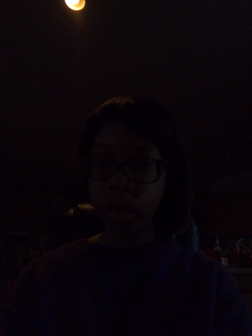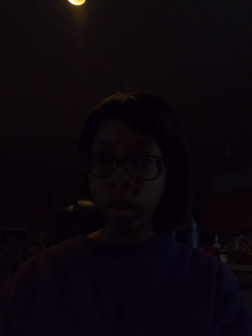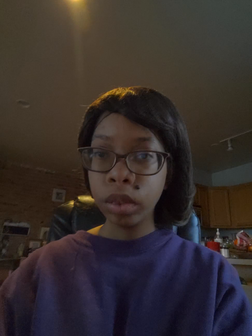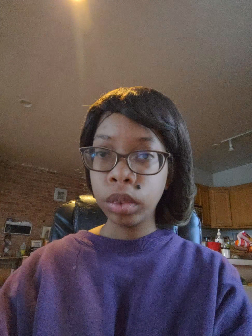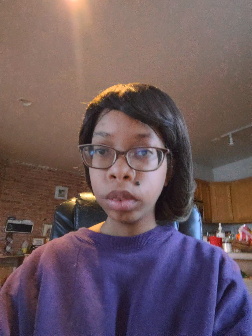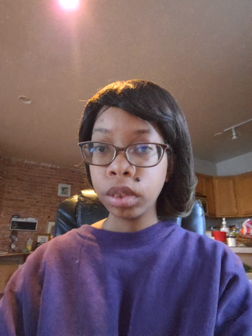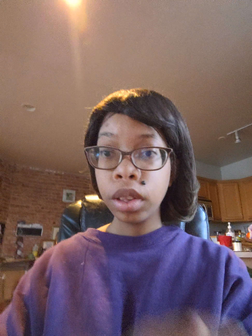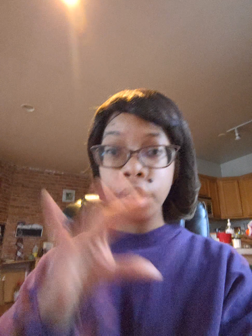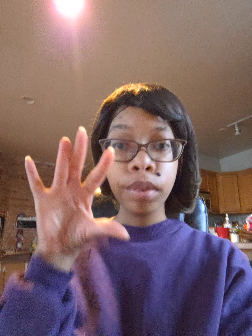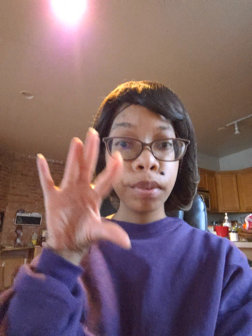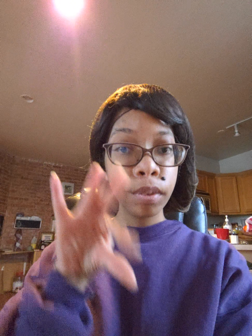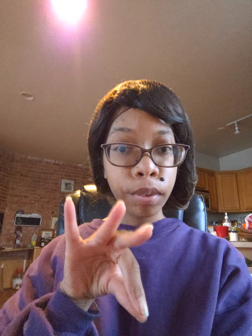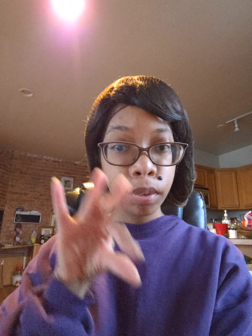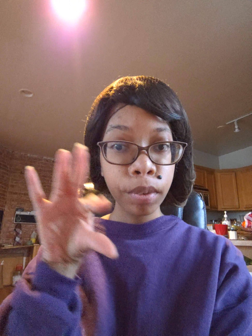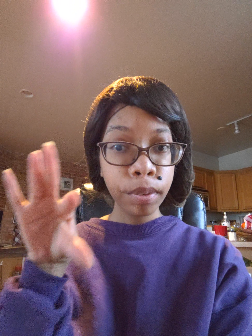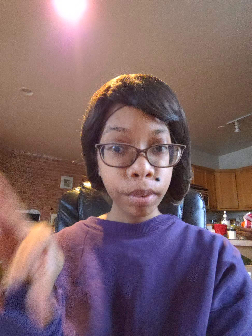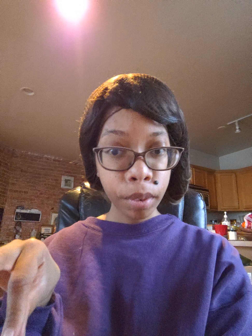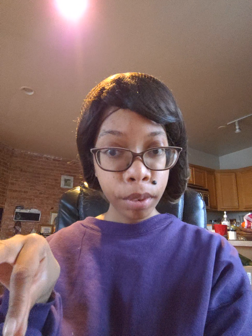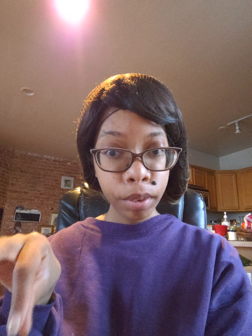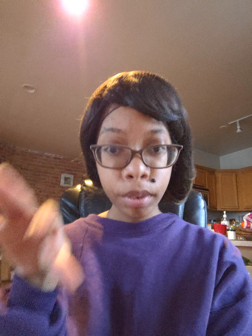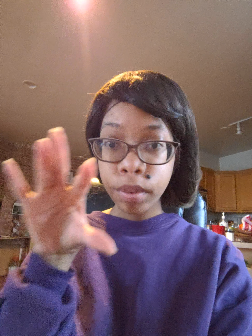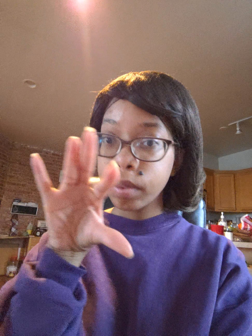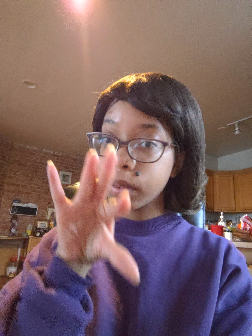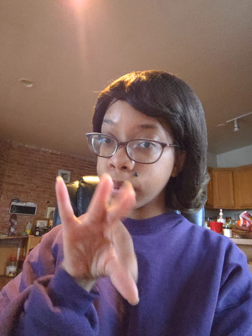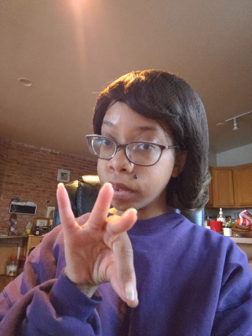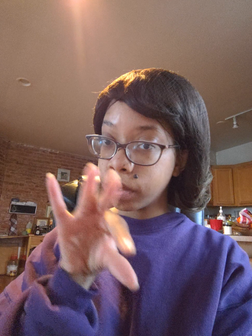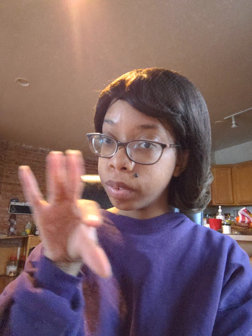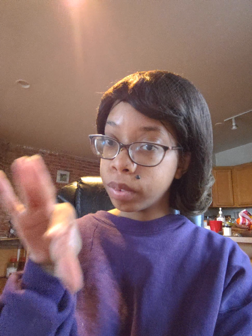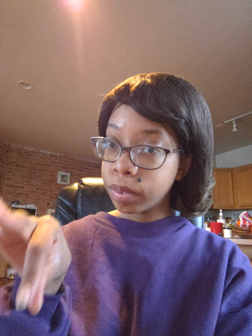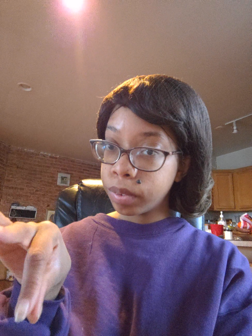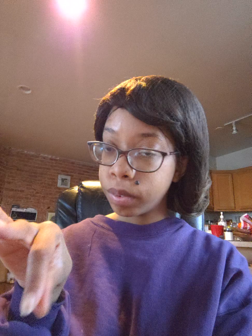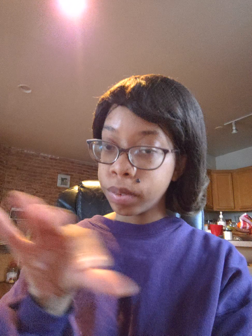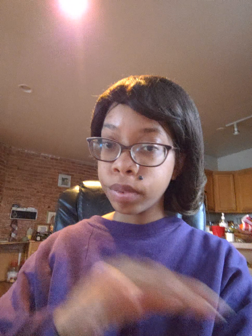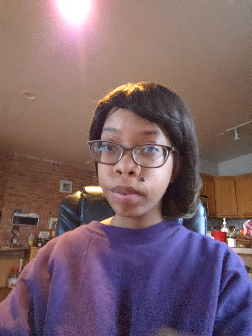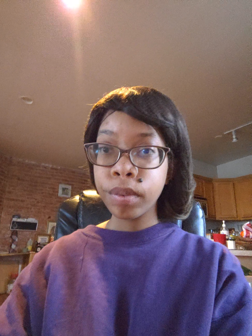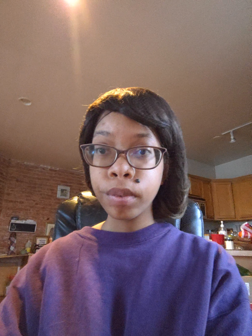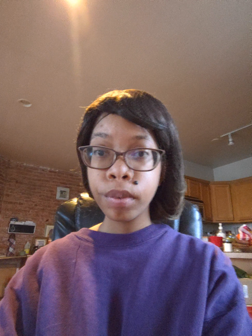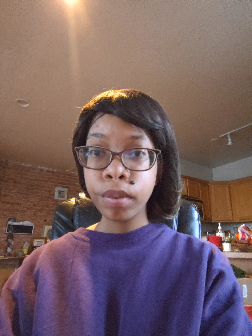french fries